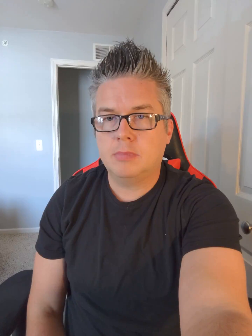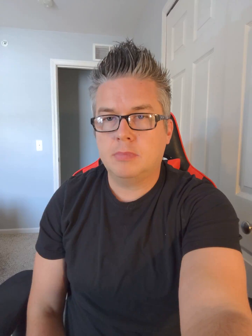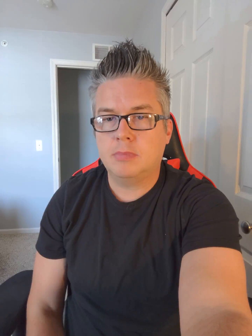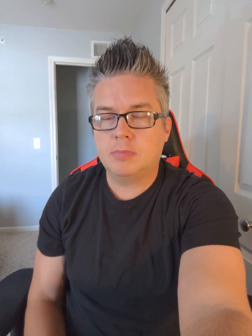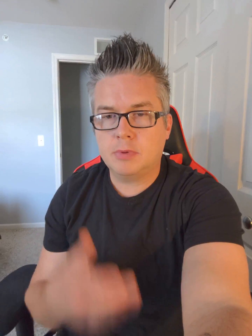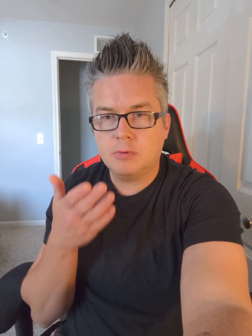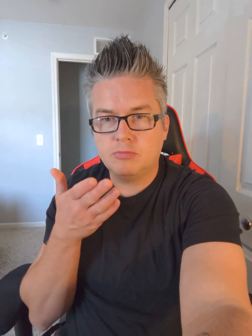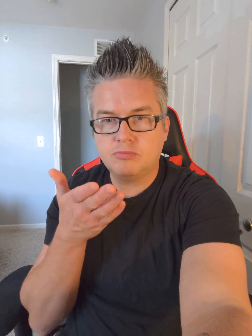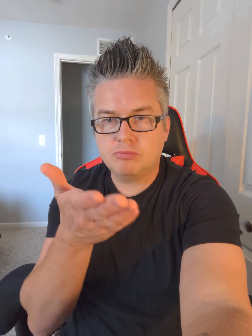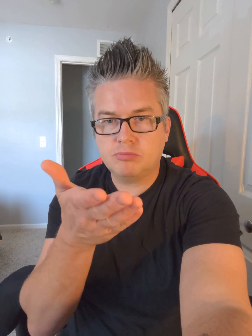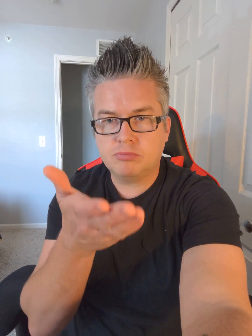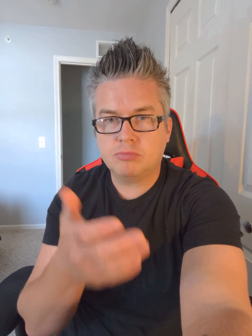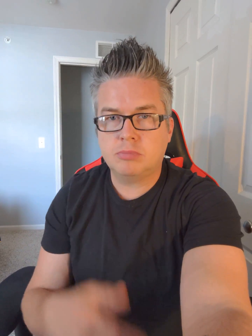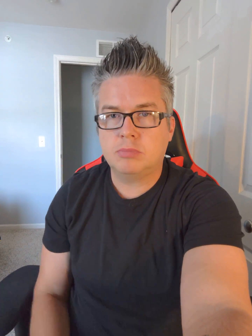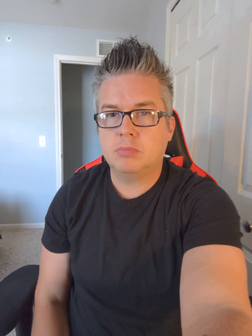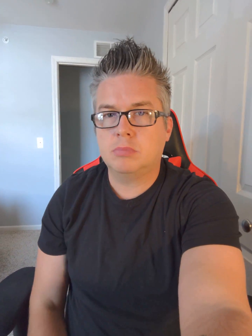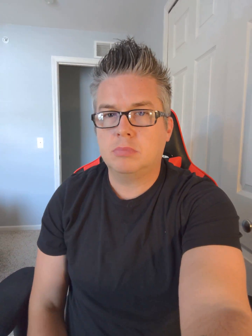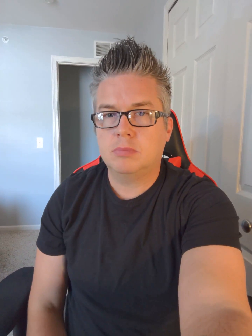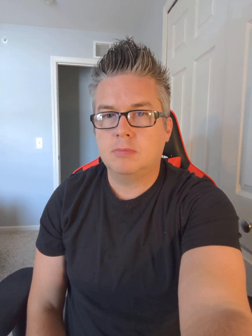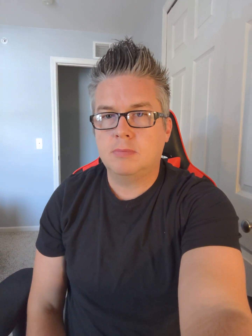oven